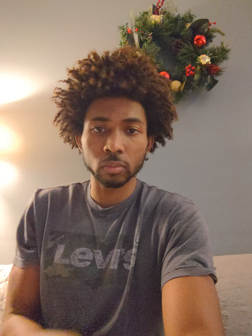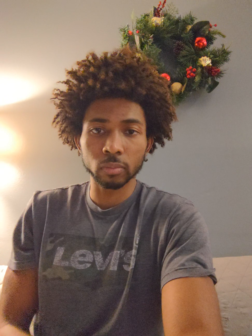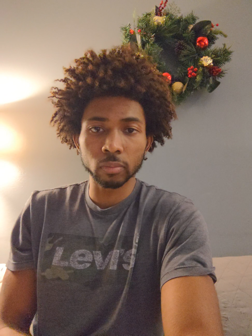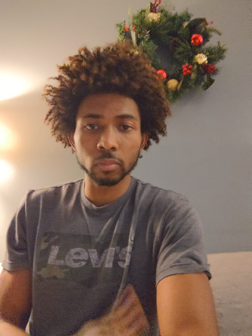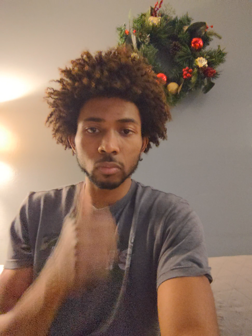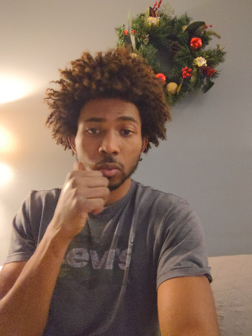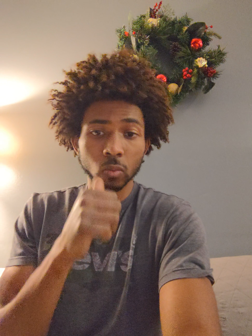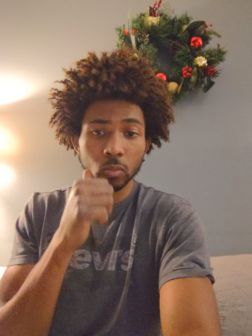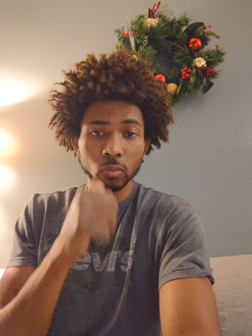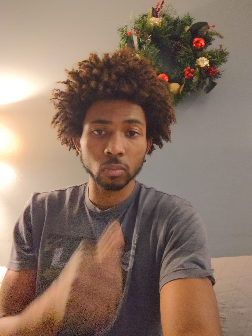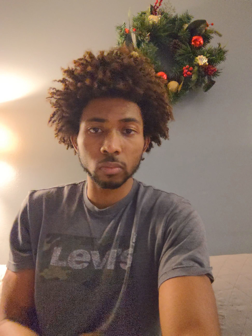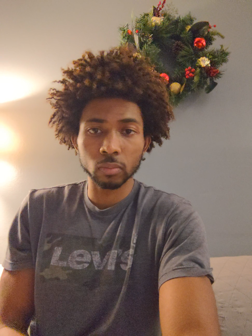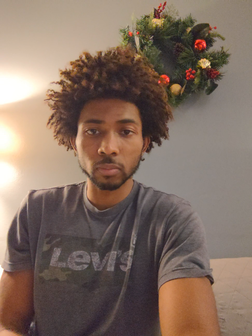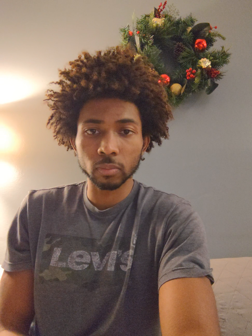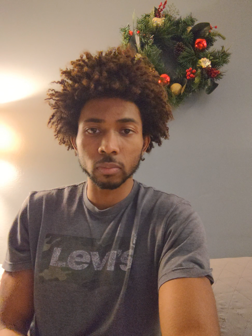girl